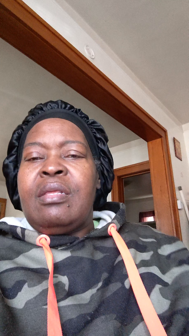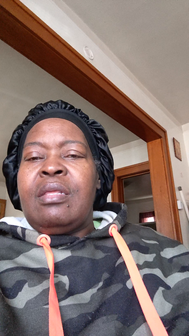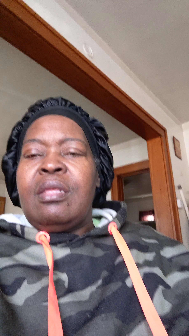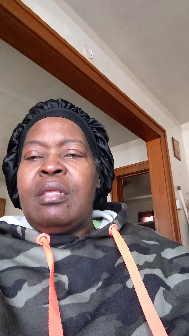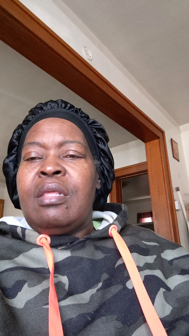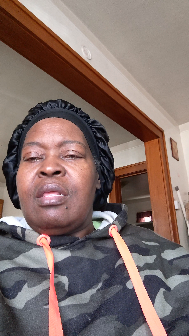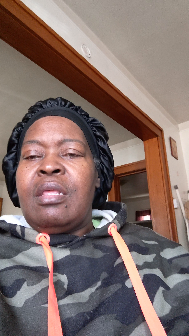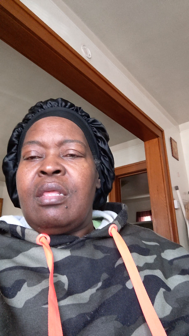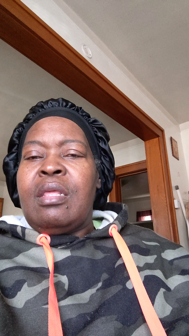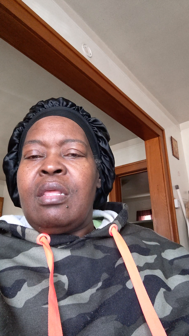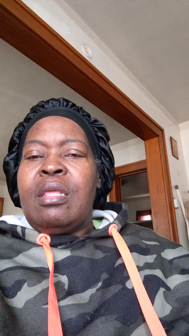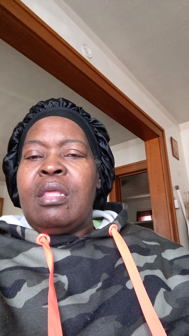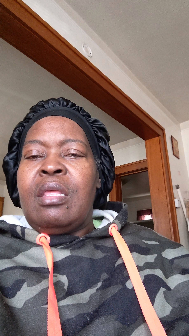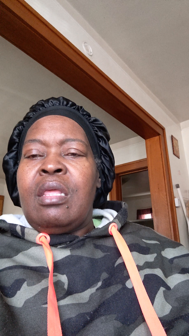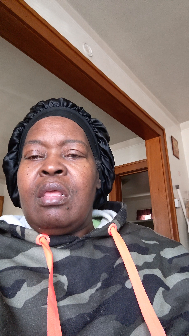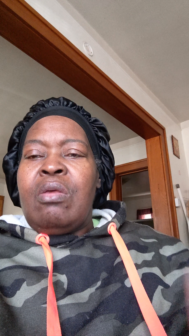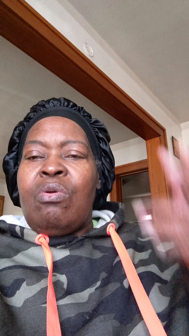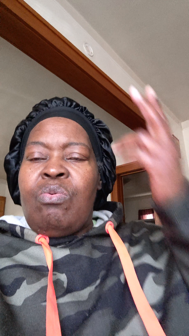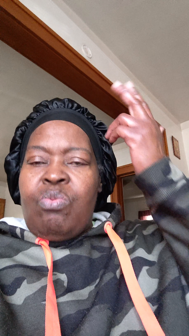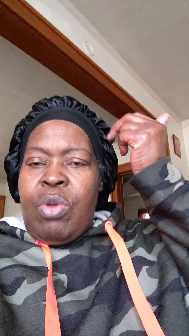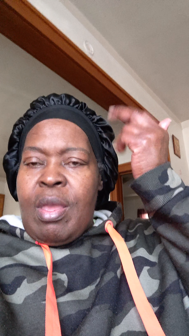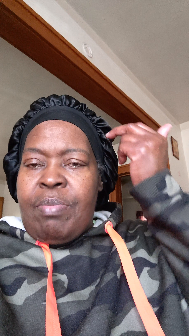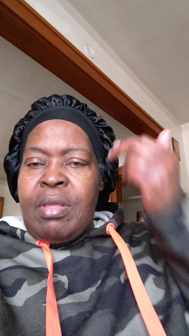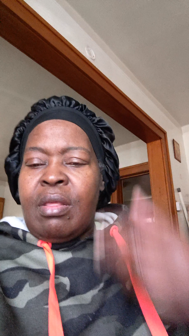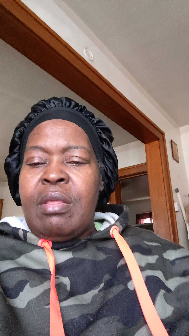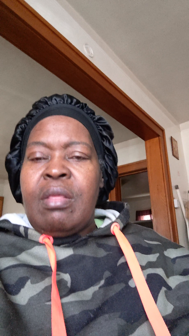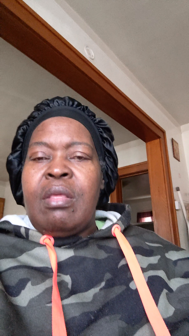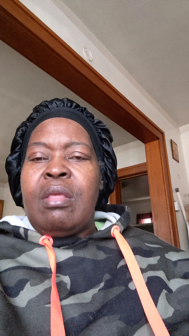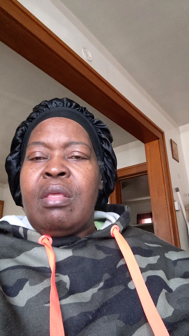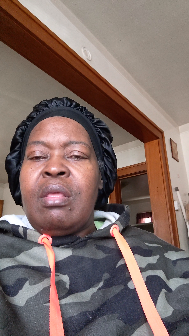rabbit